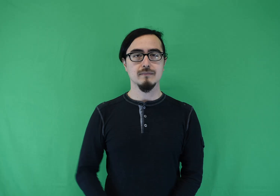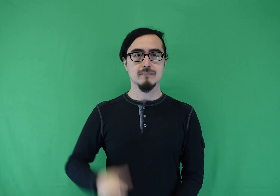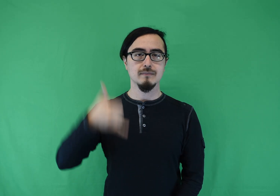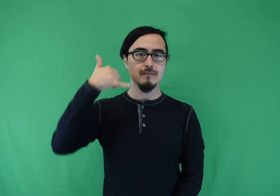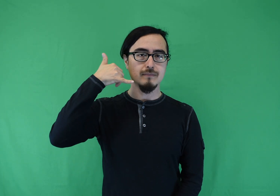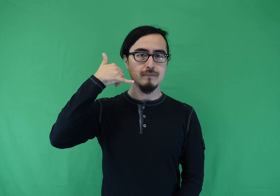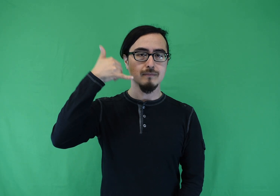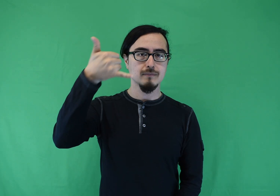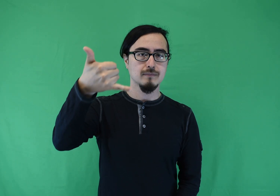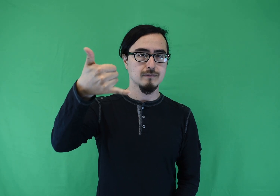llamar